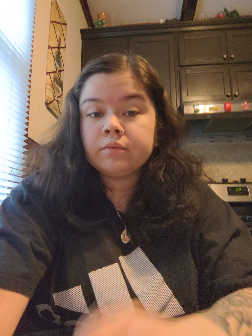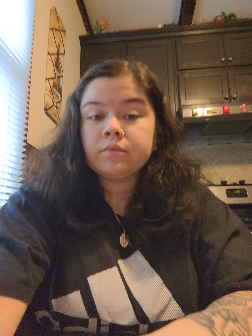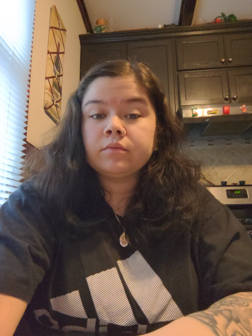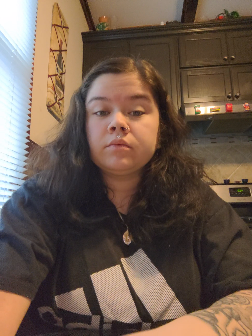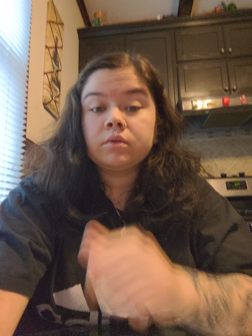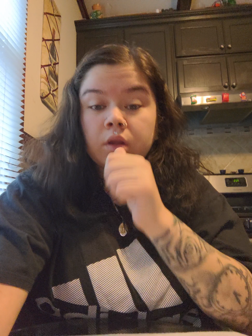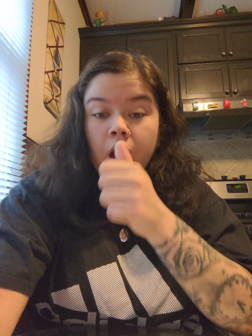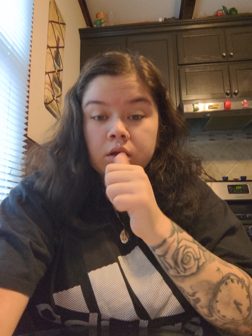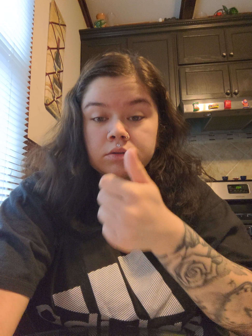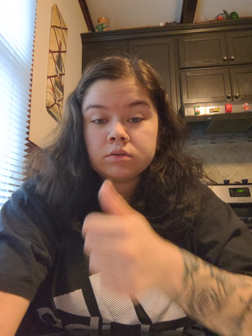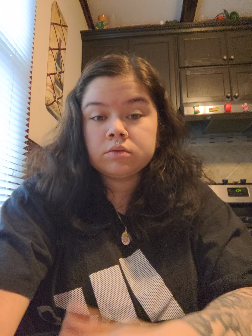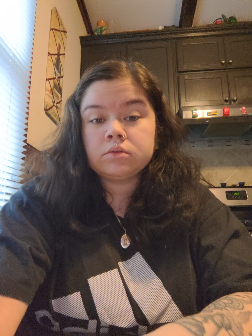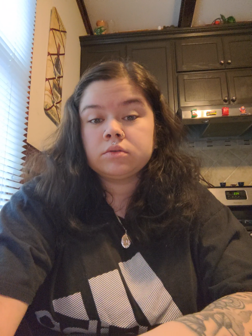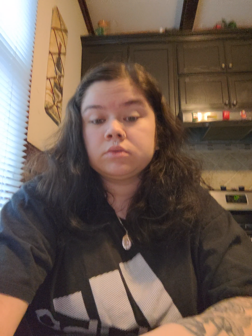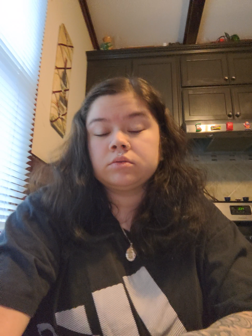nuts